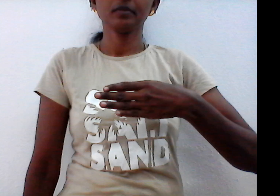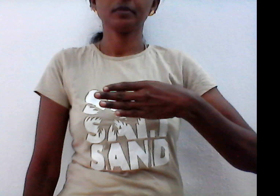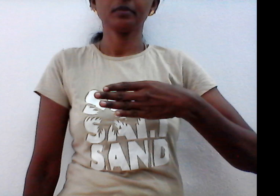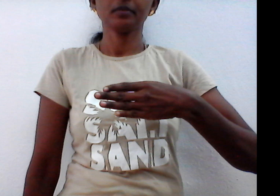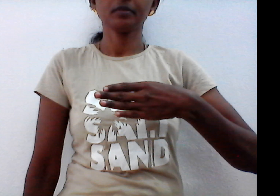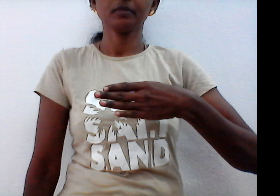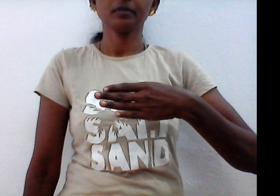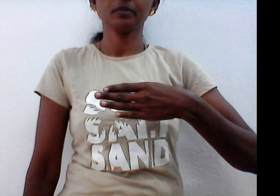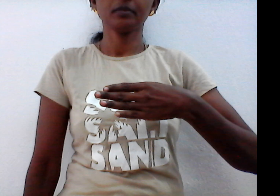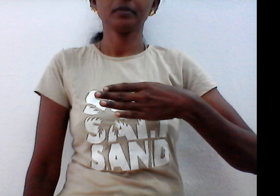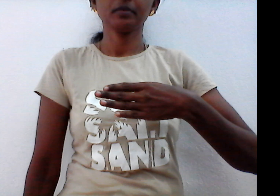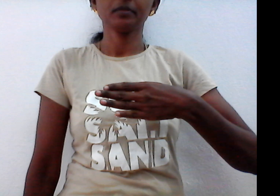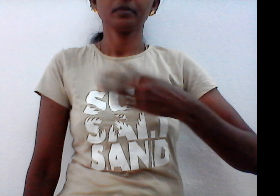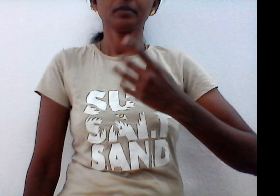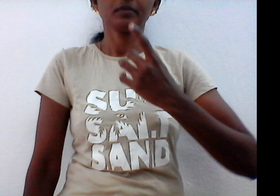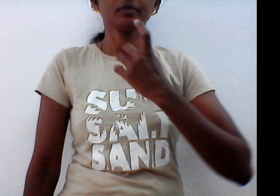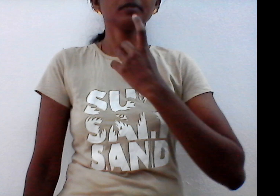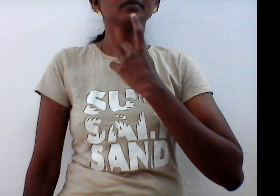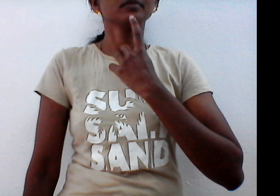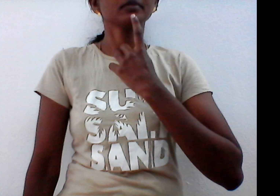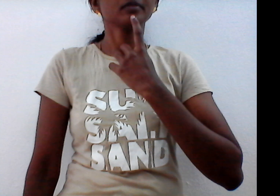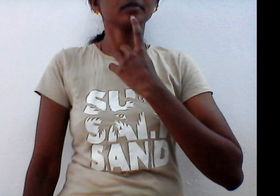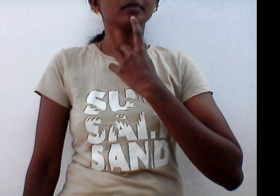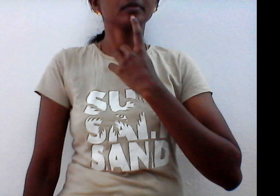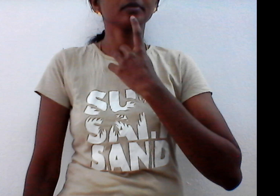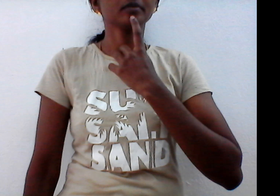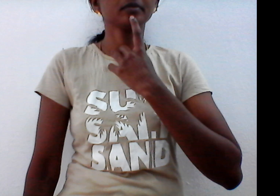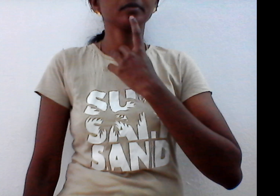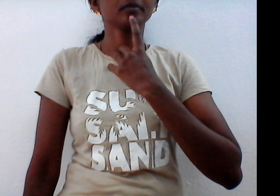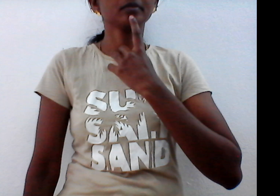അം